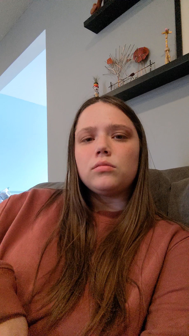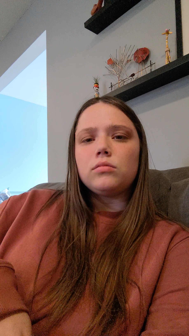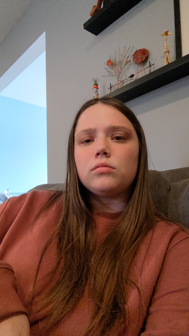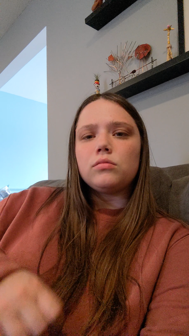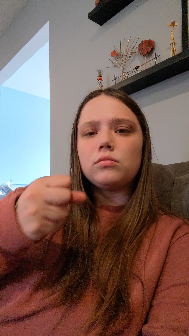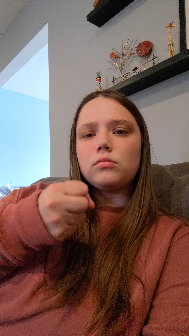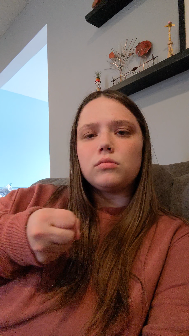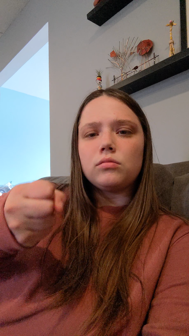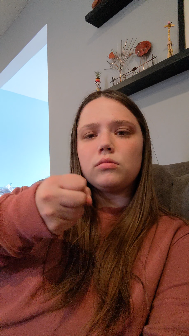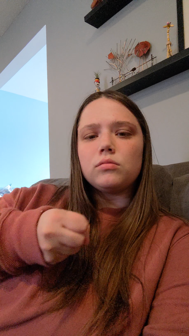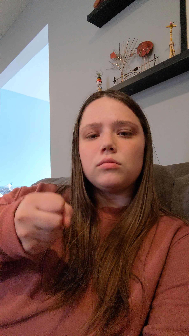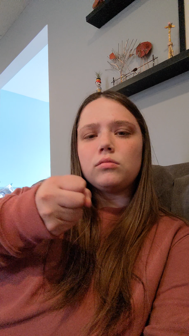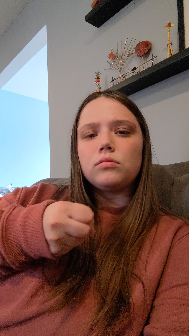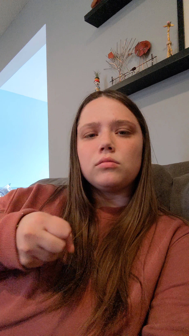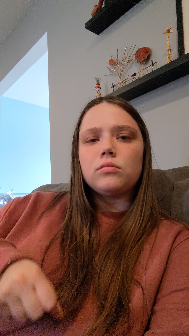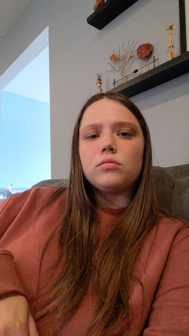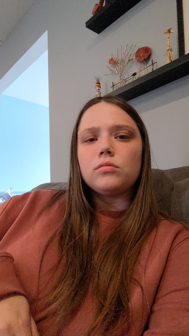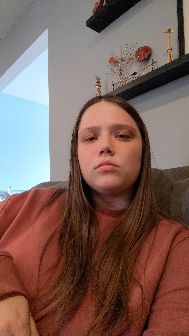coffee